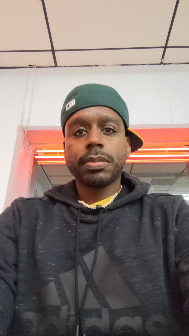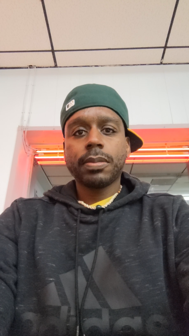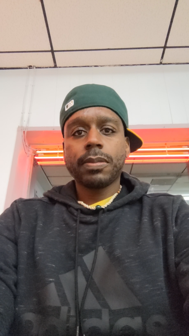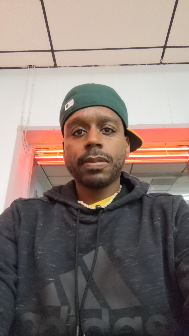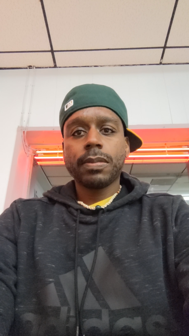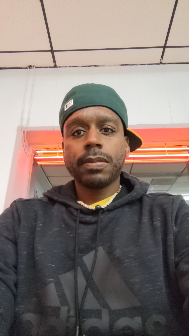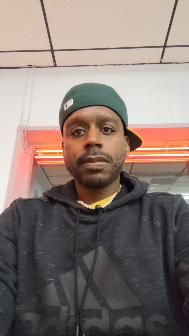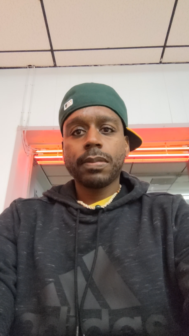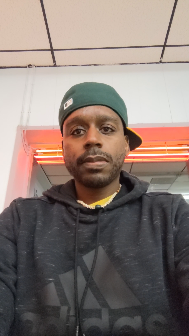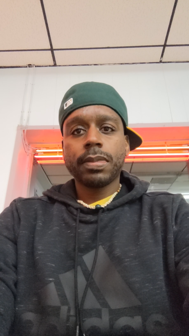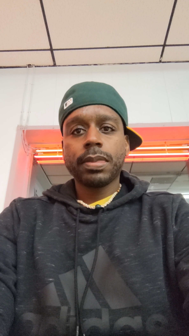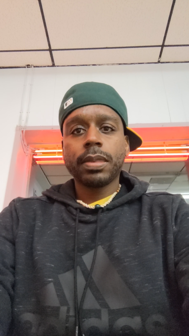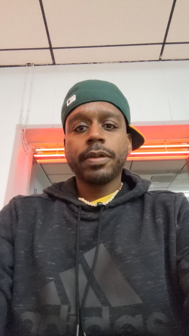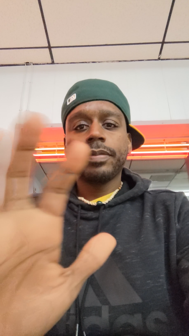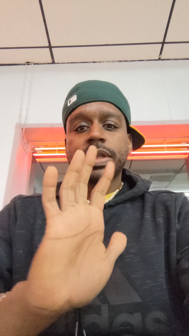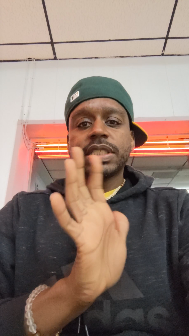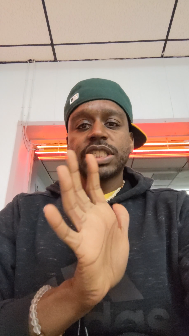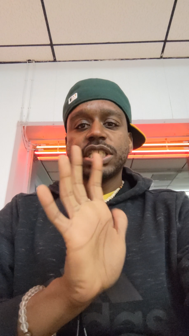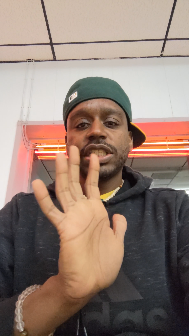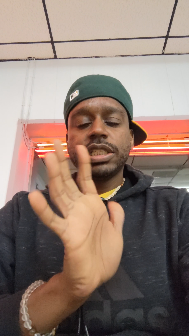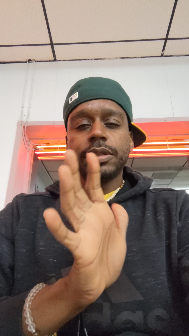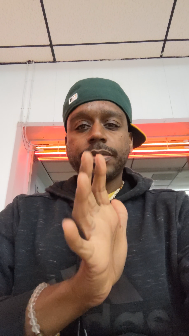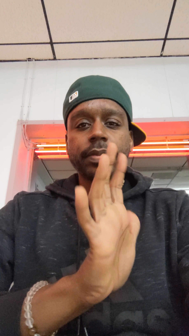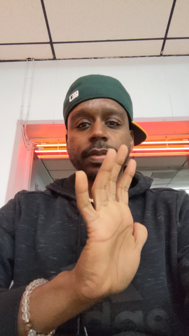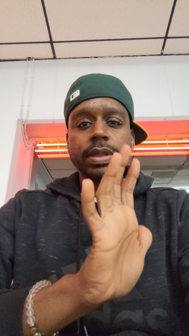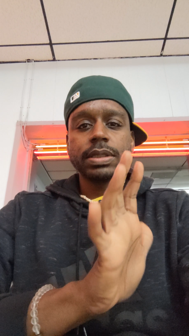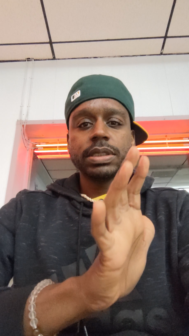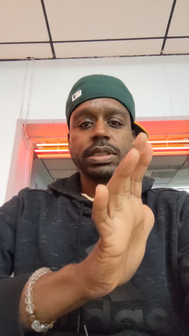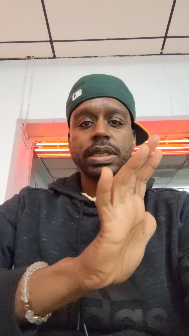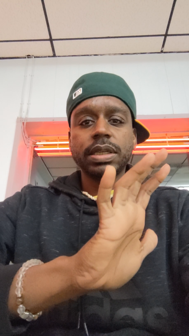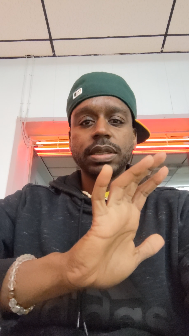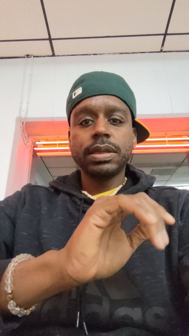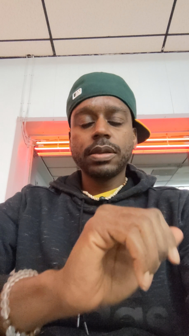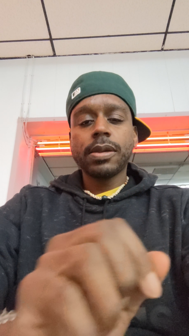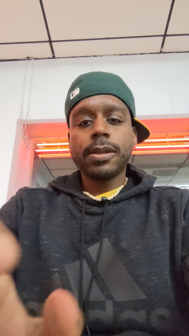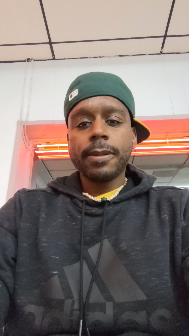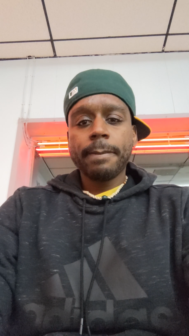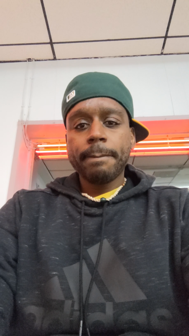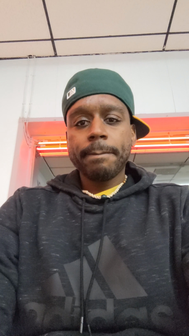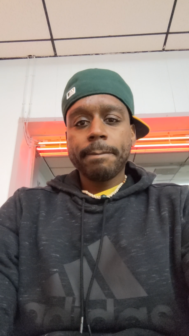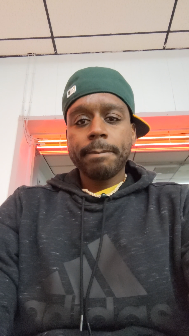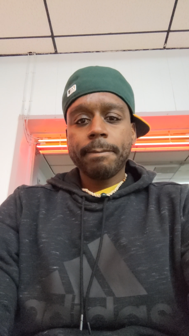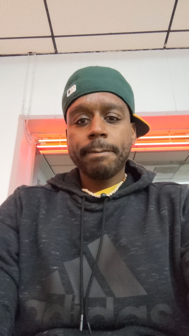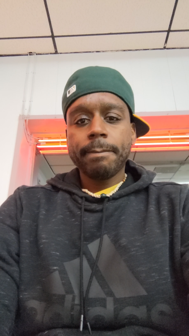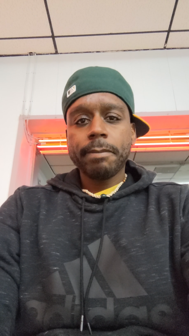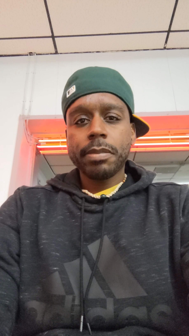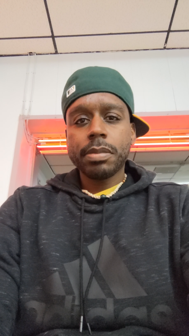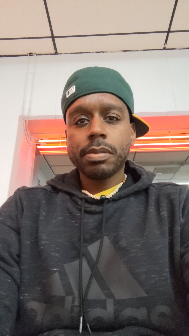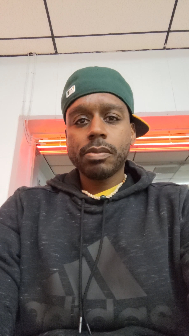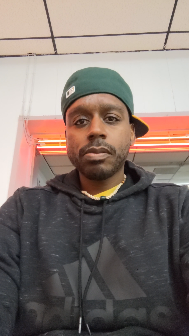cheese